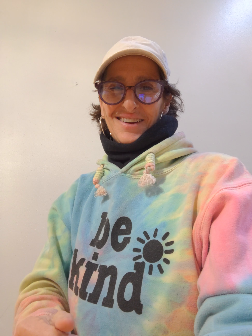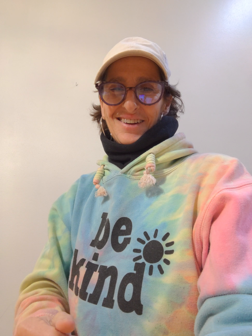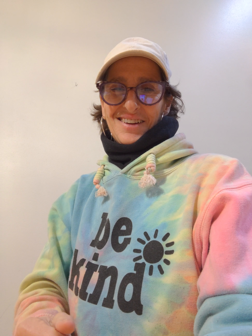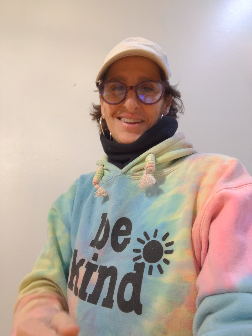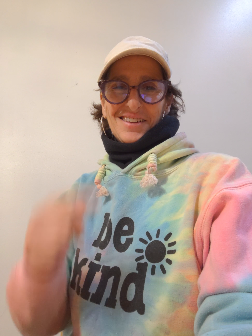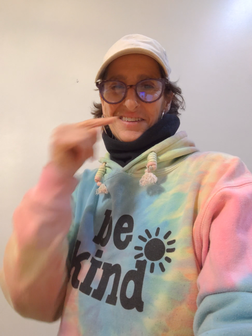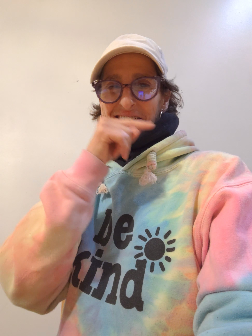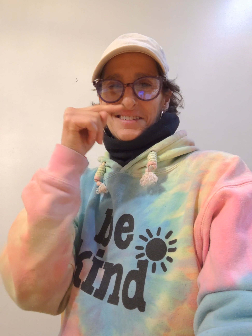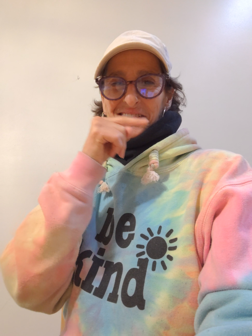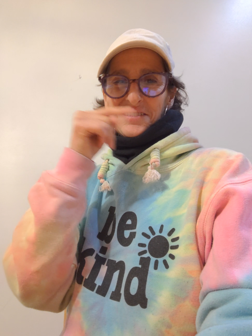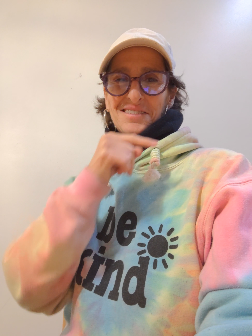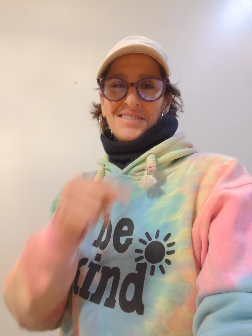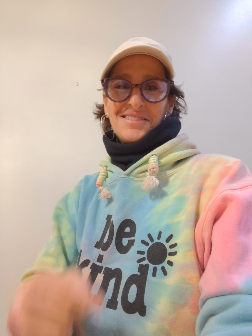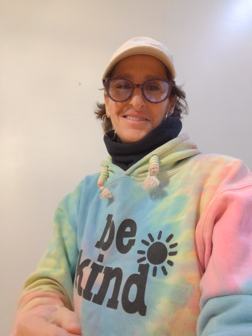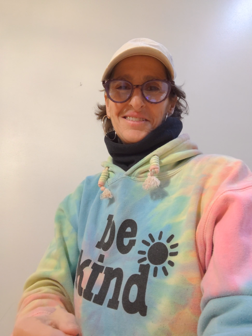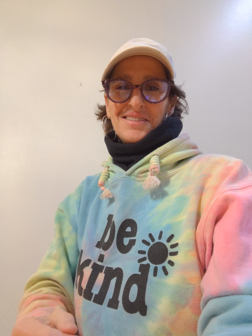toothbrush